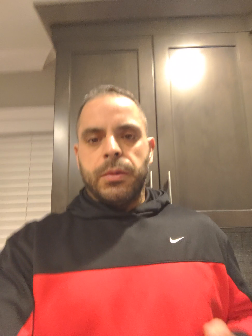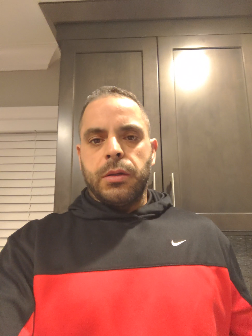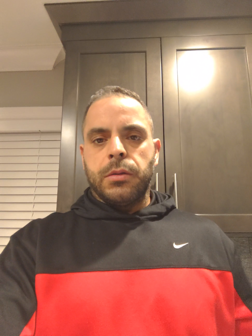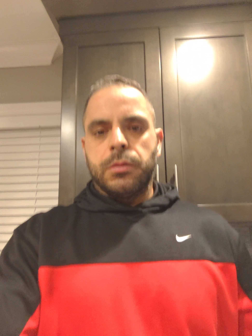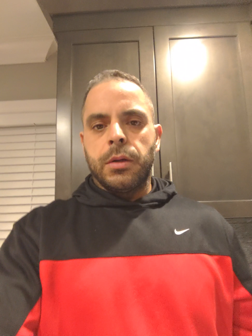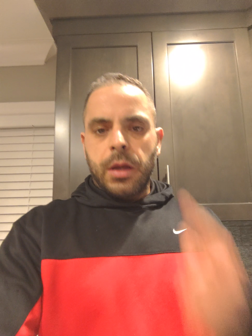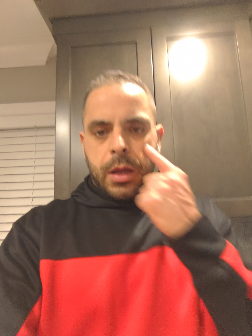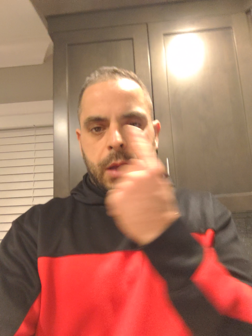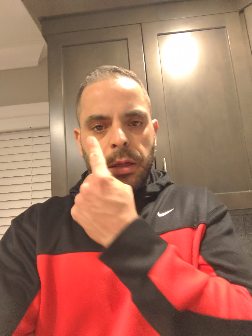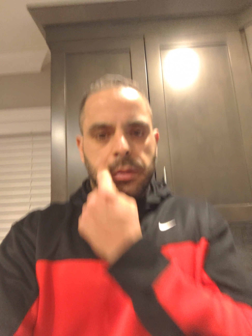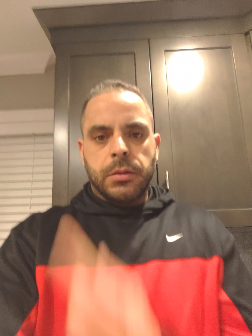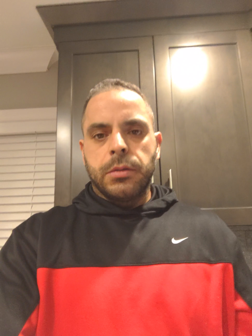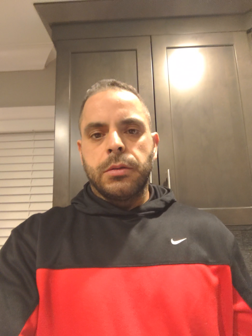eye